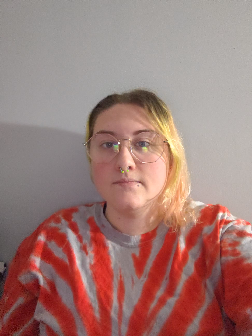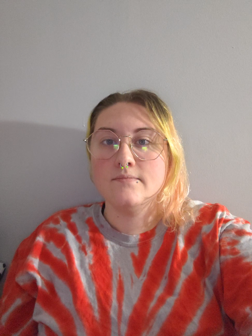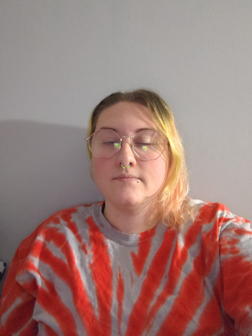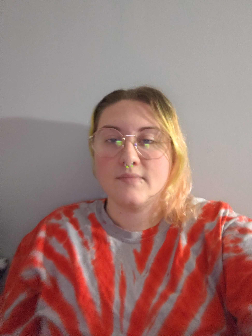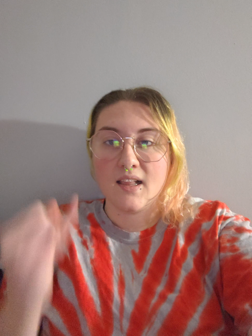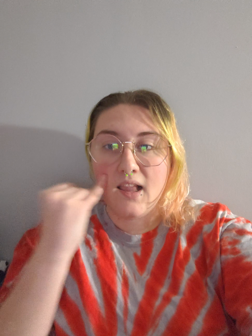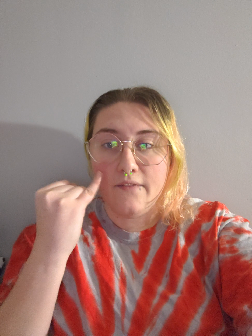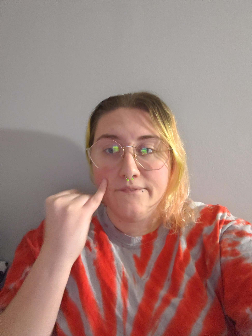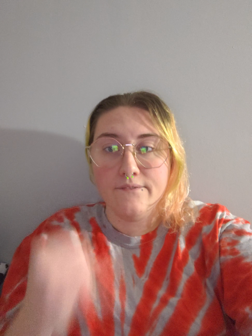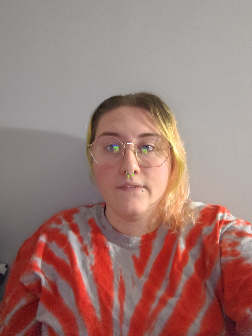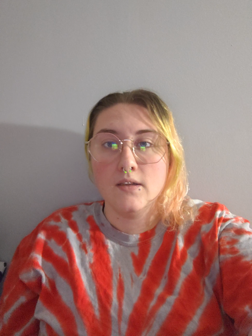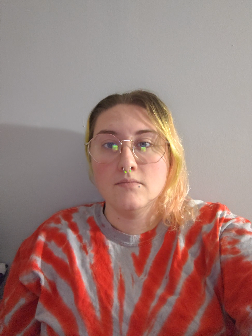if